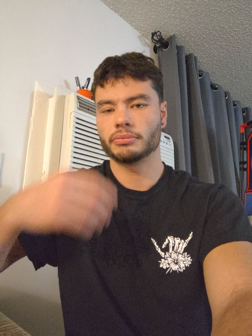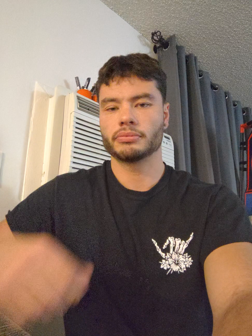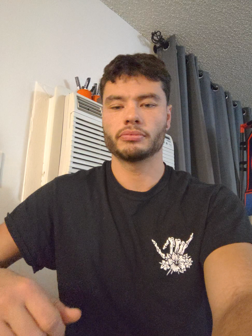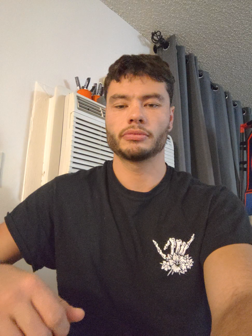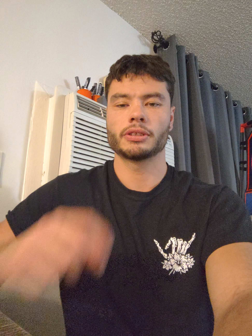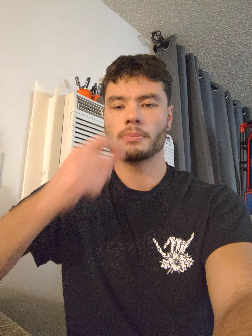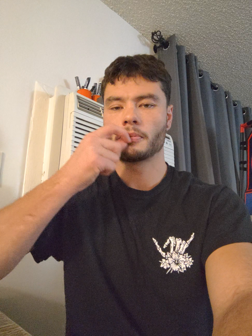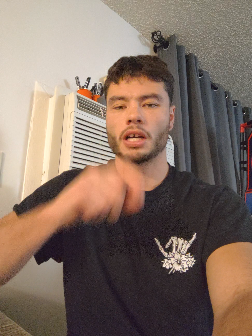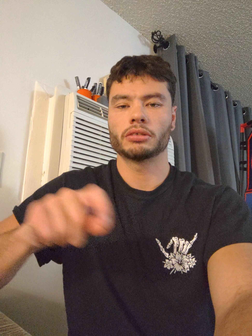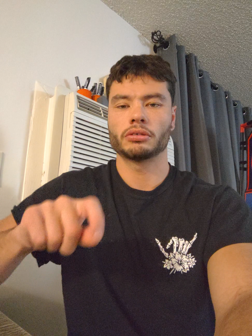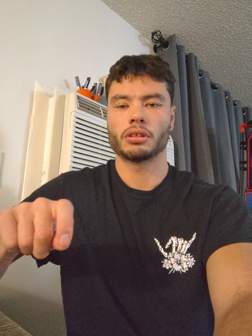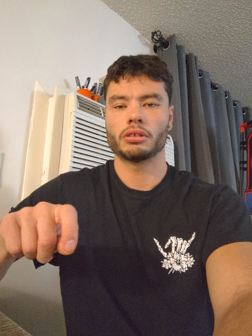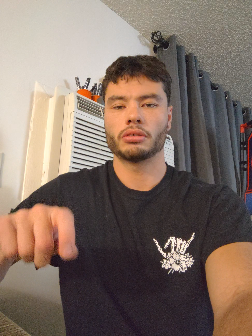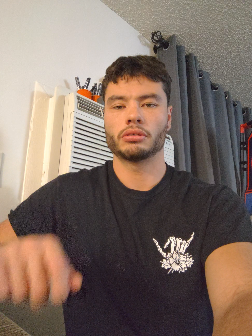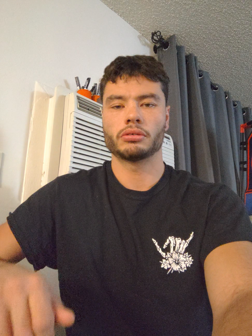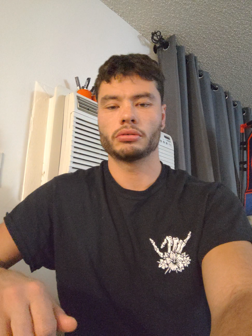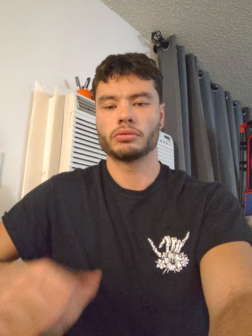pencil